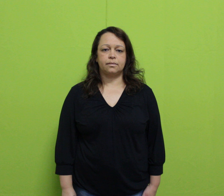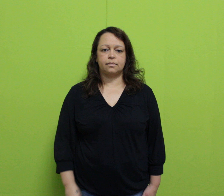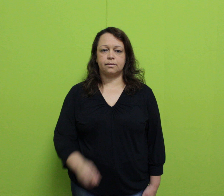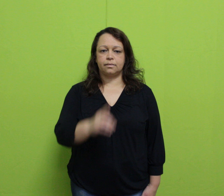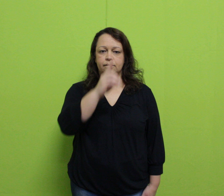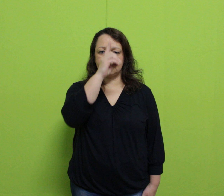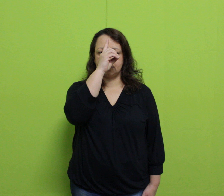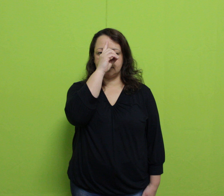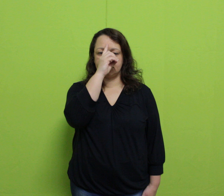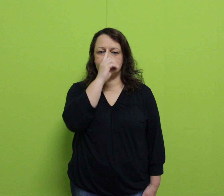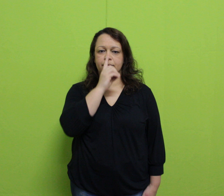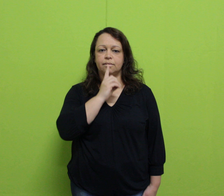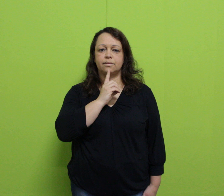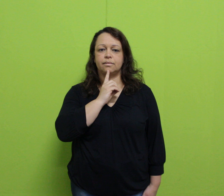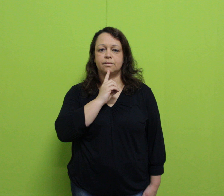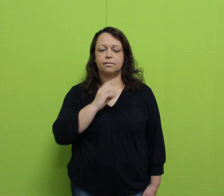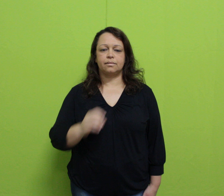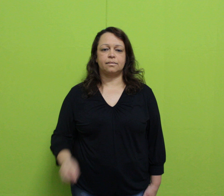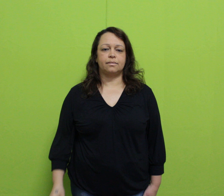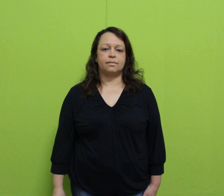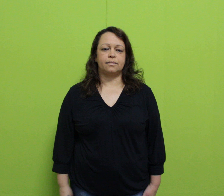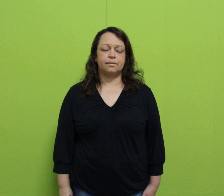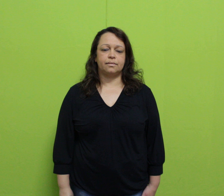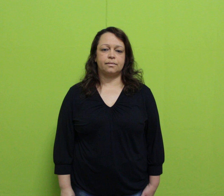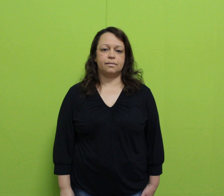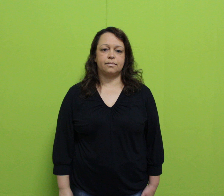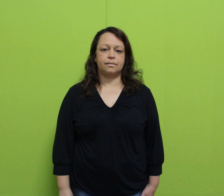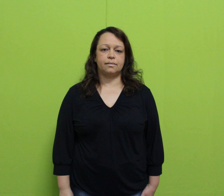amarelo